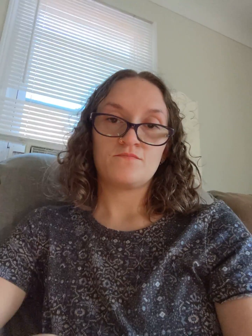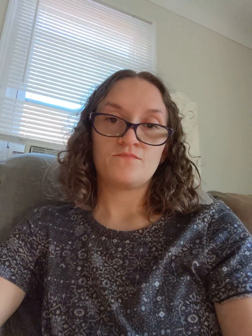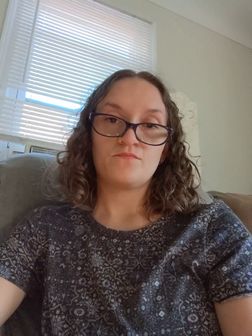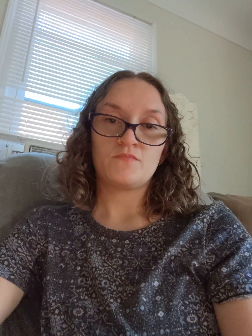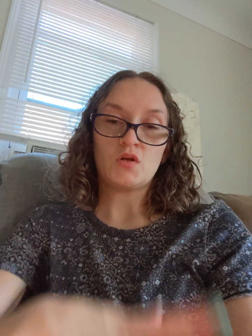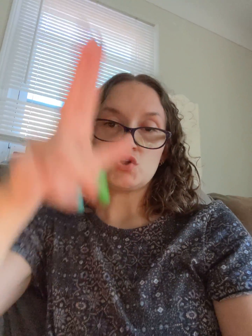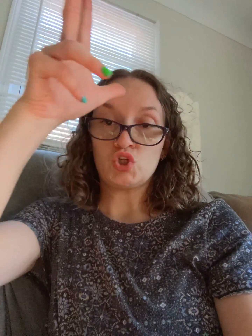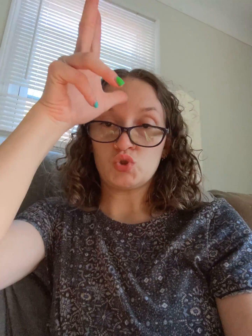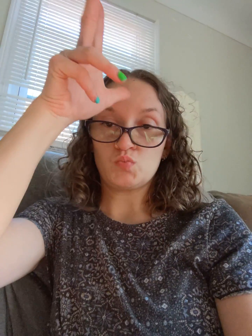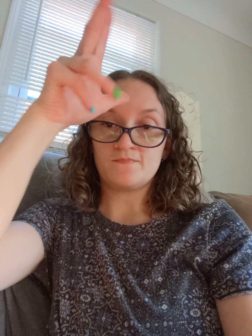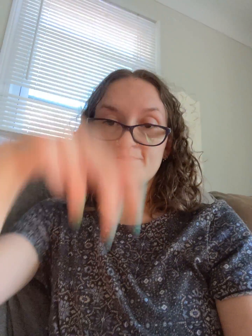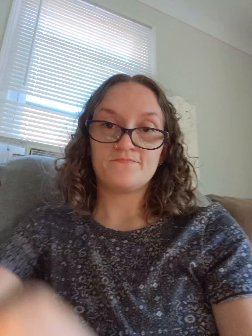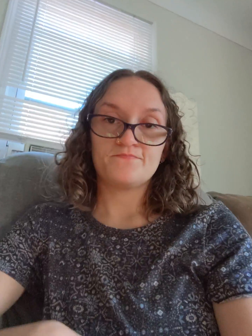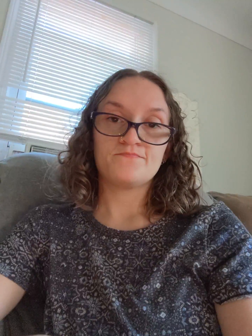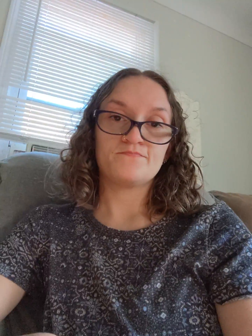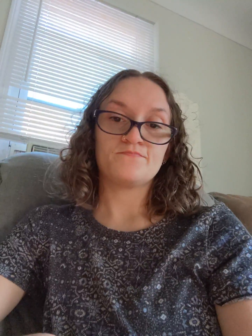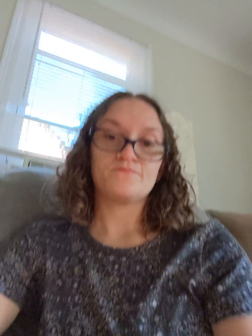rooster